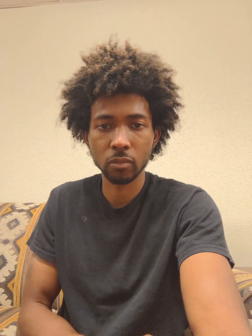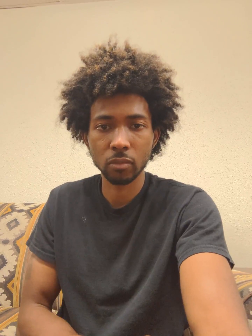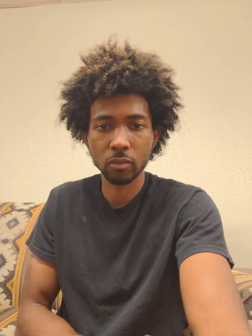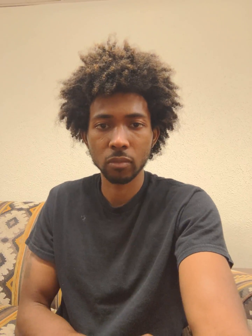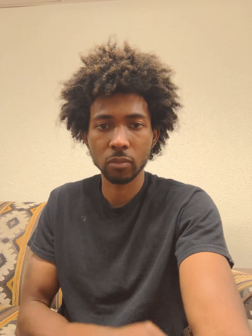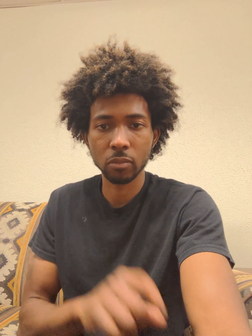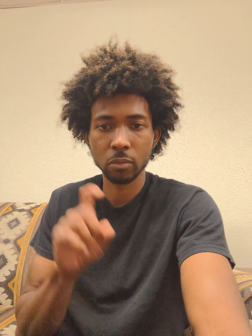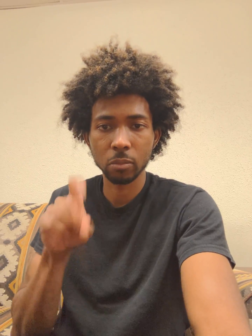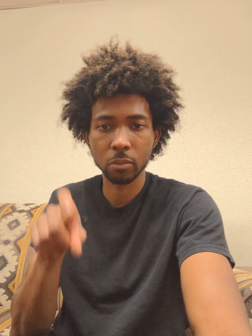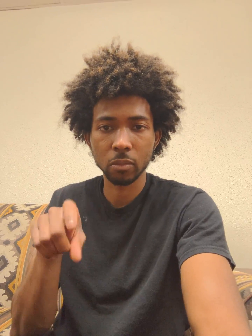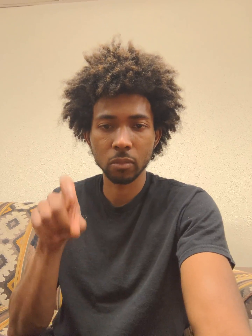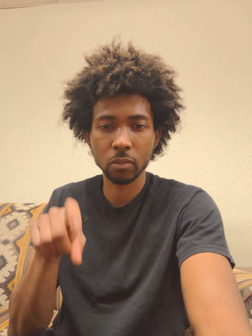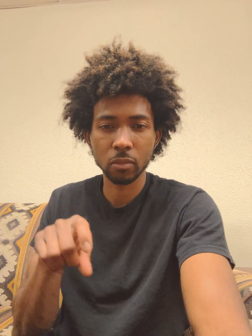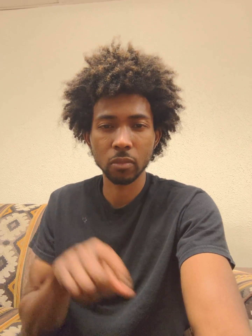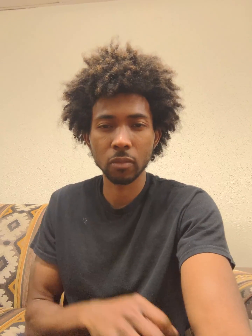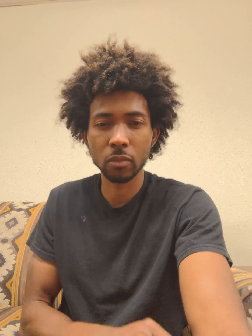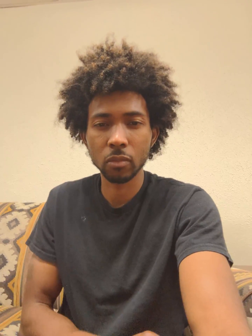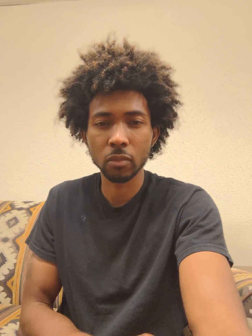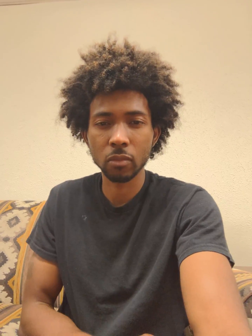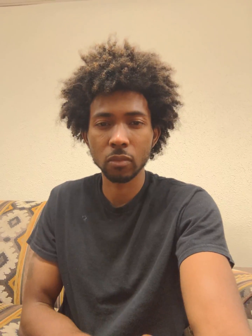should